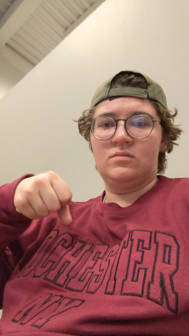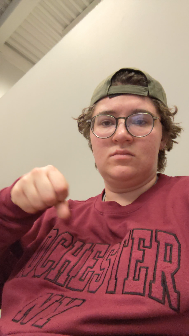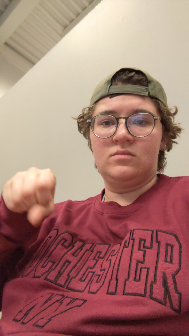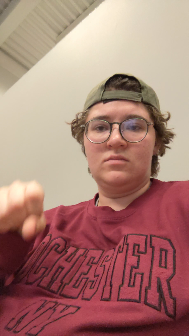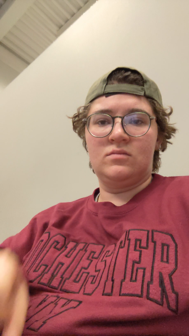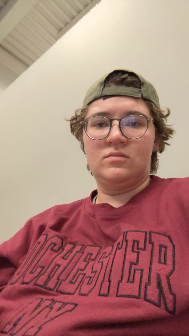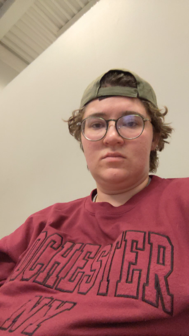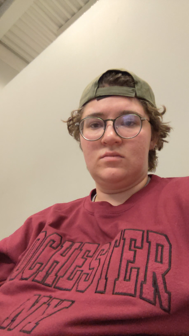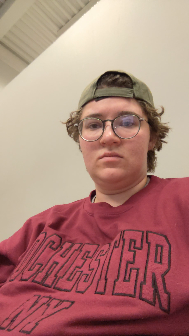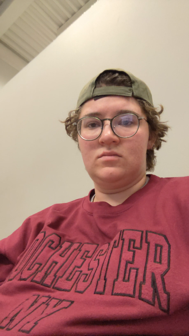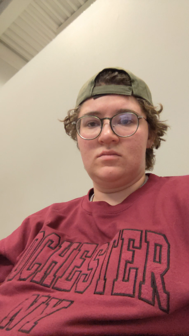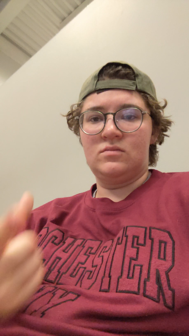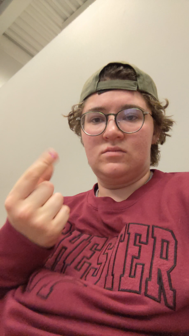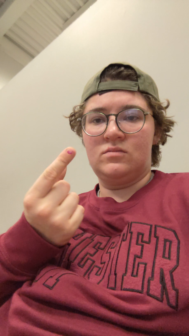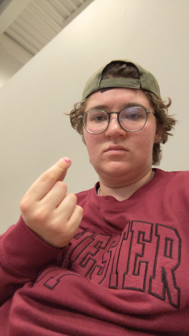do